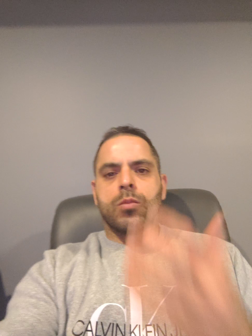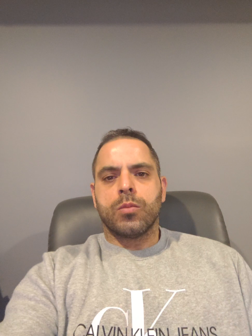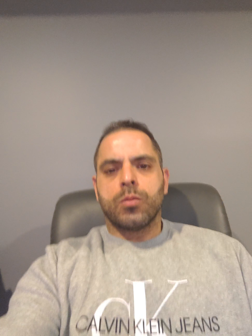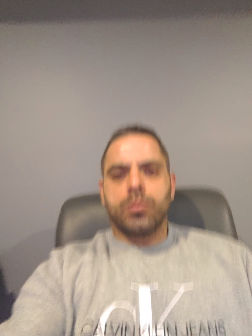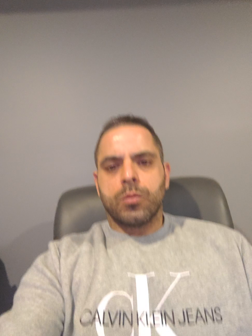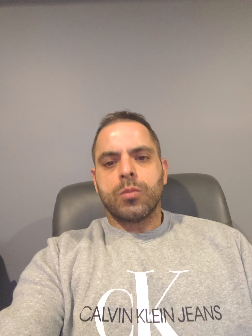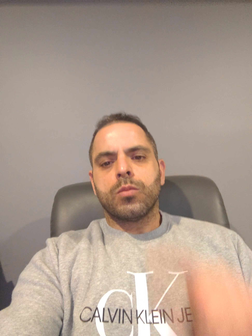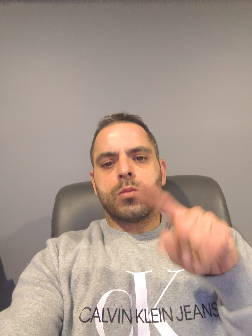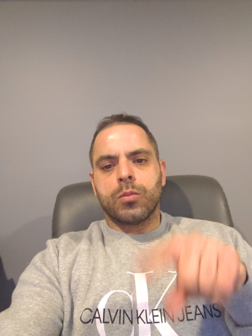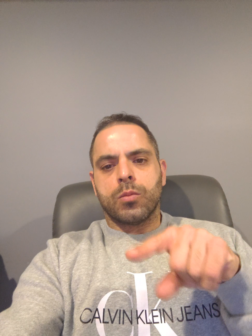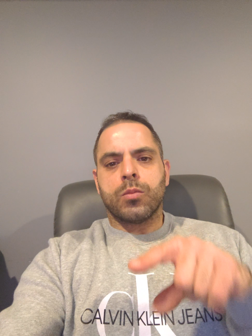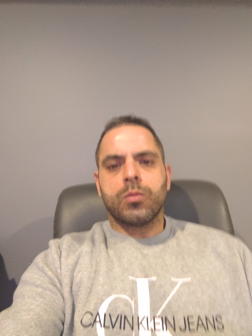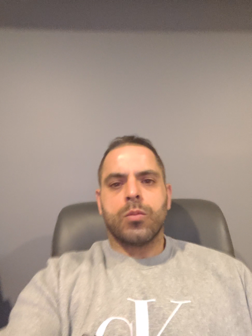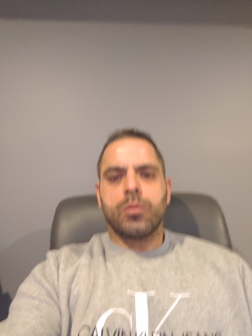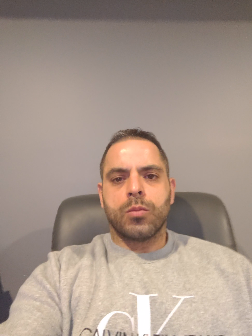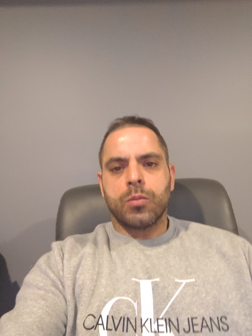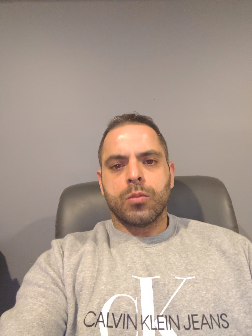time